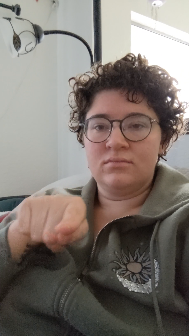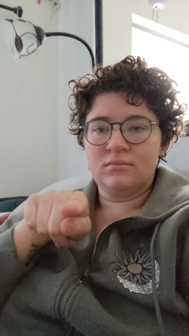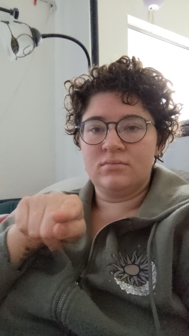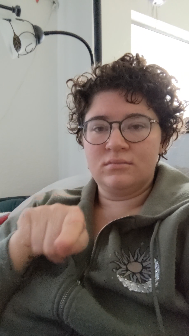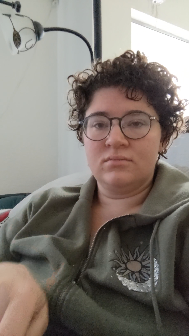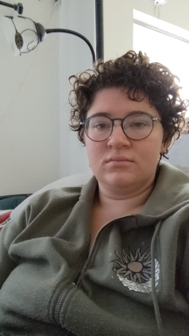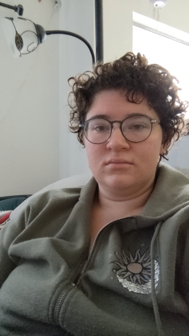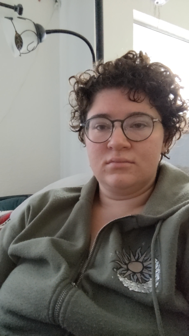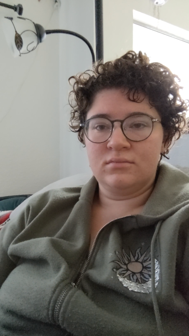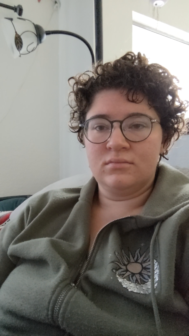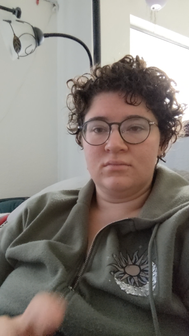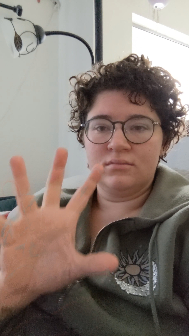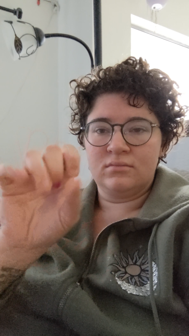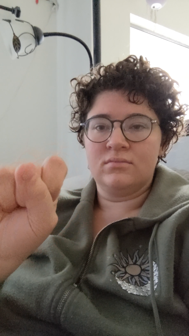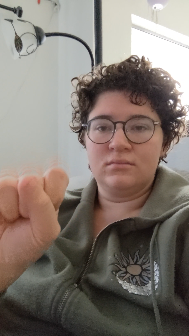catch